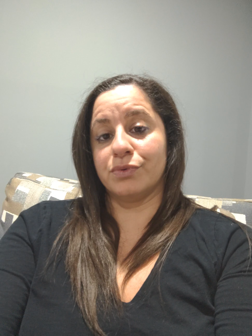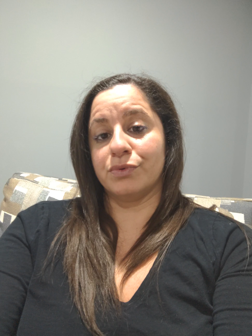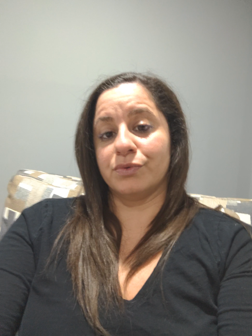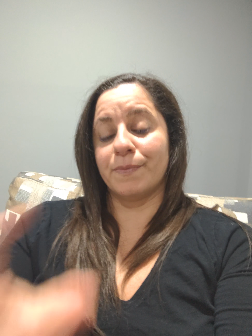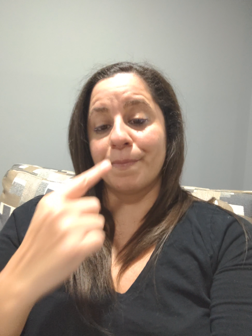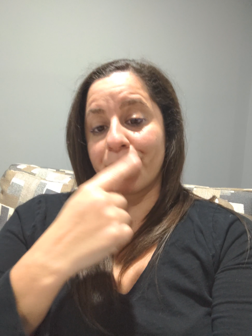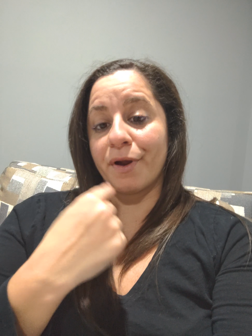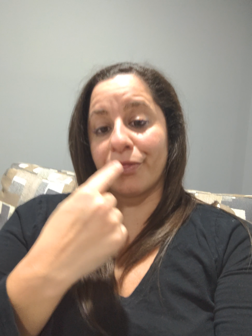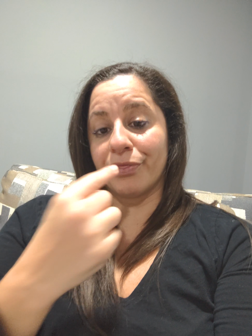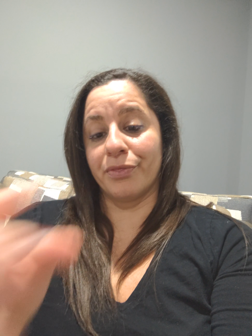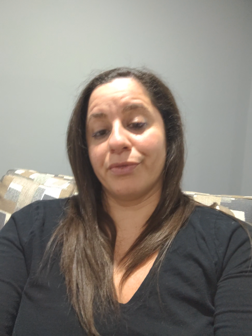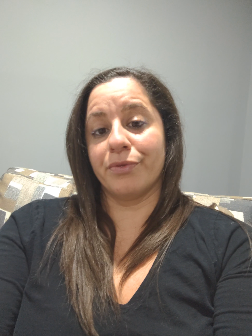mouth